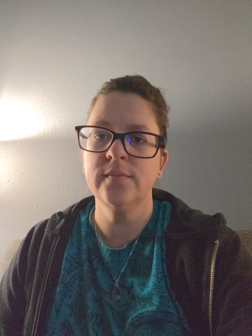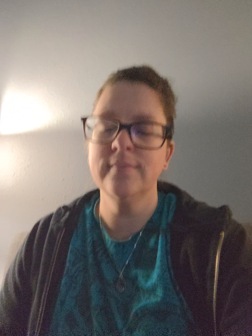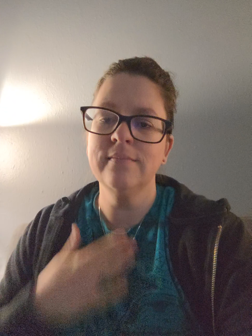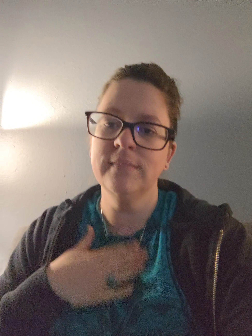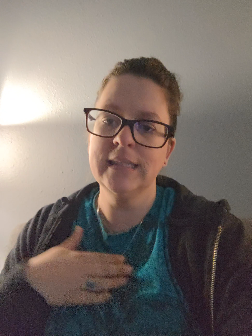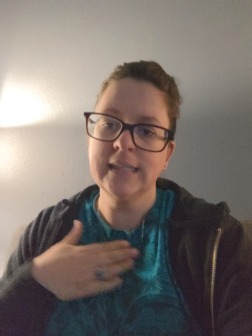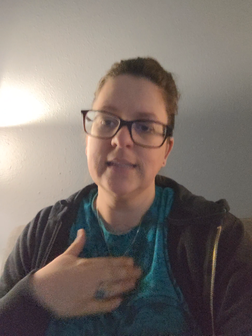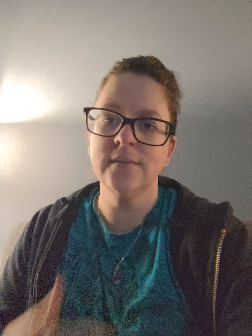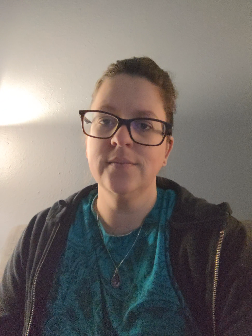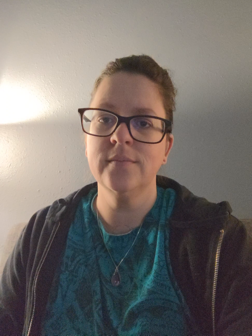please